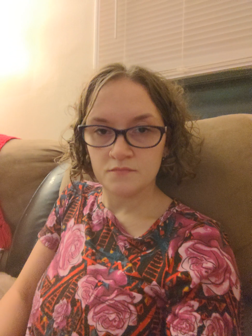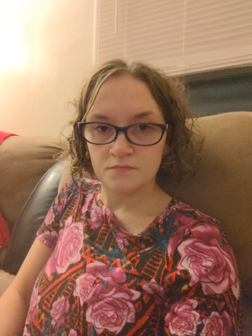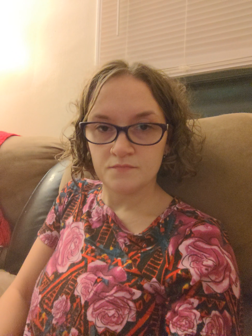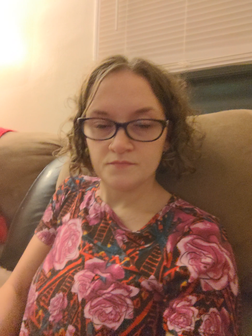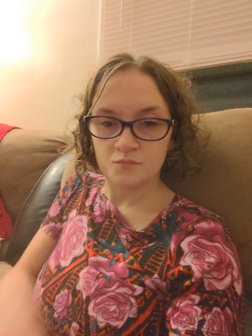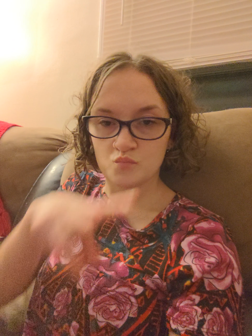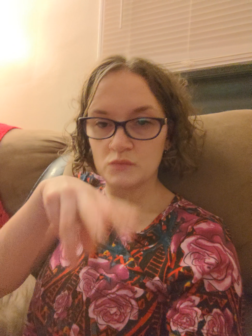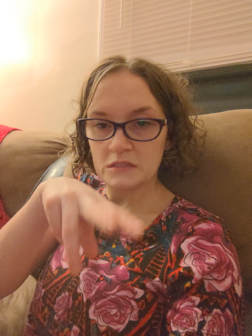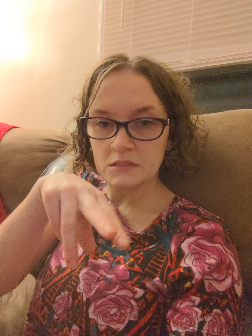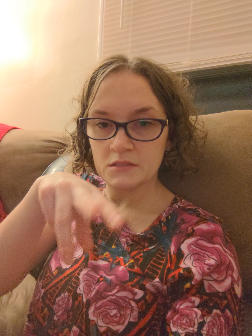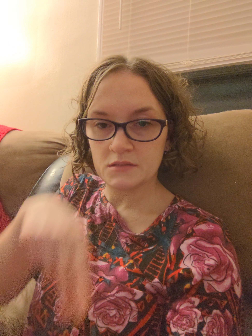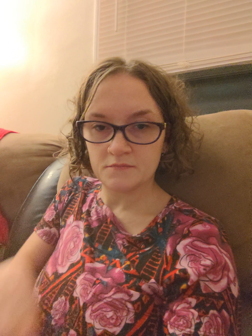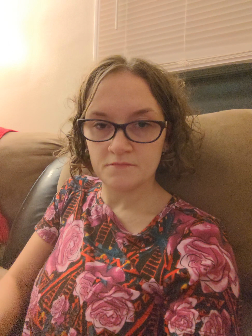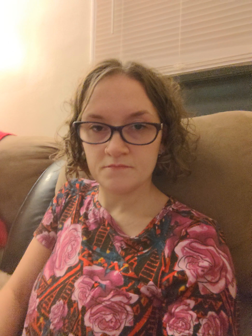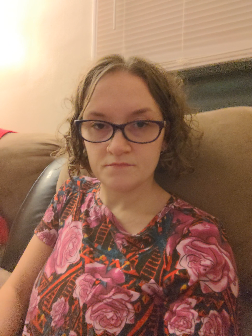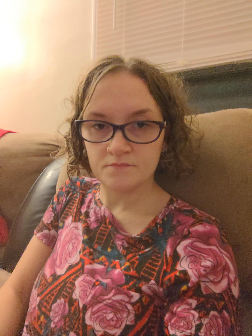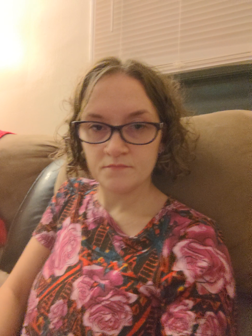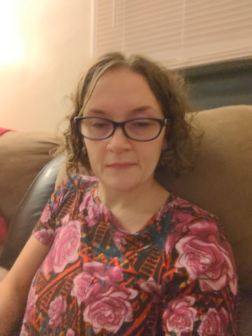read